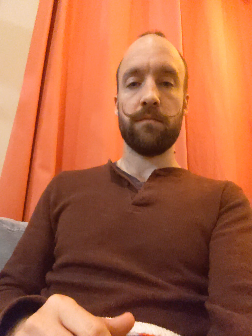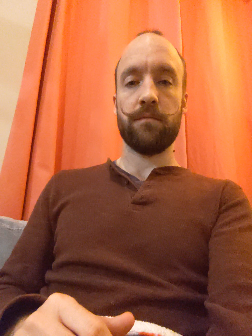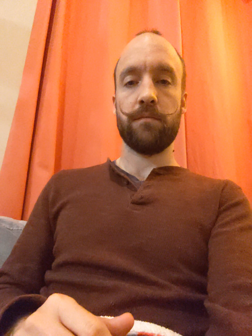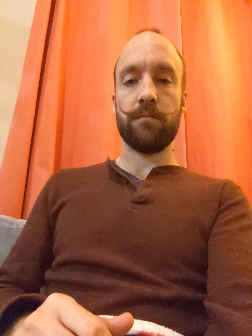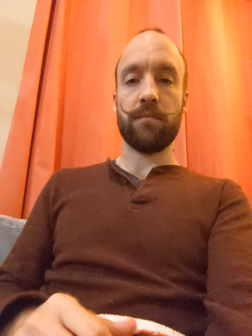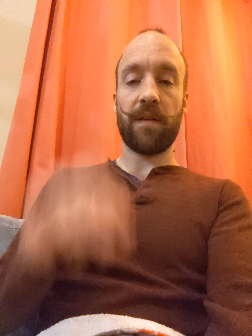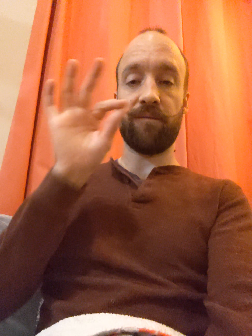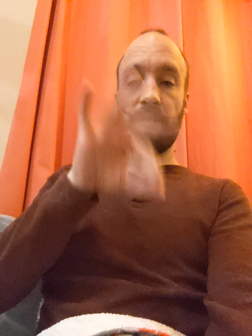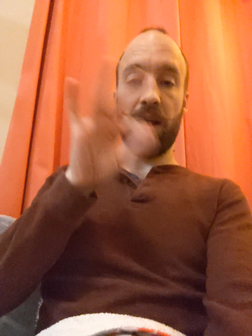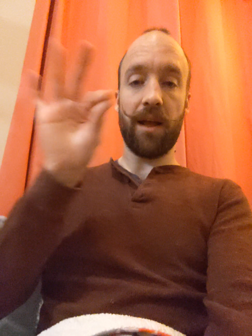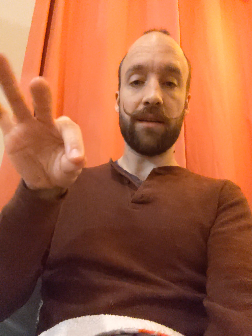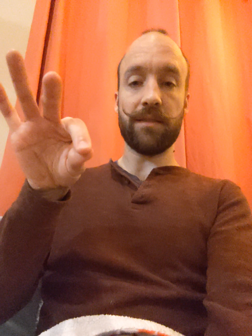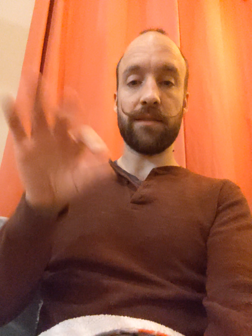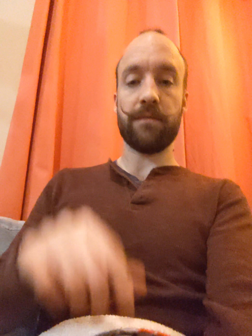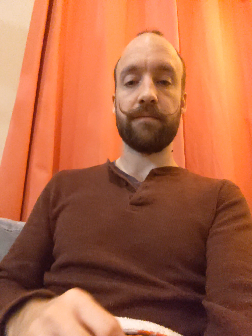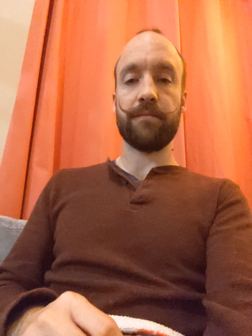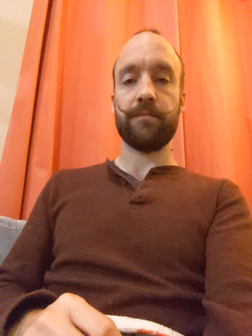french fries